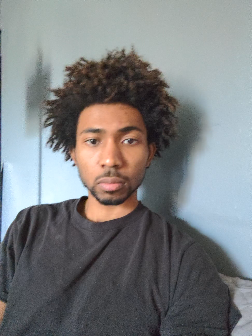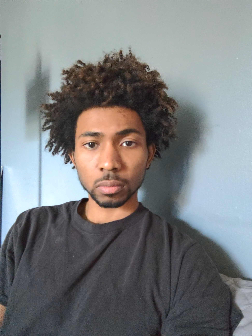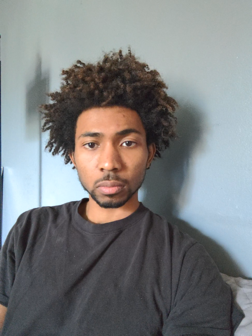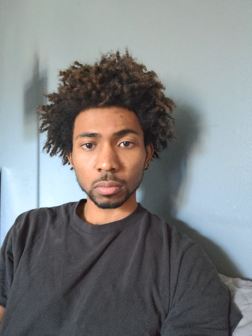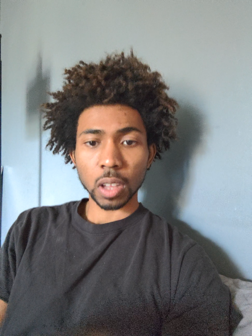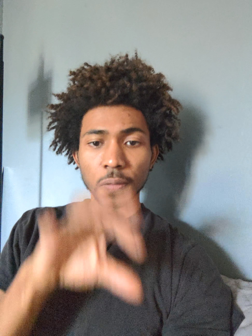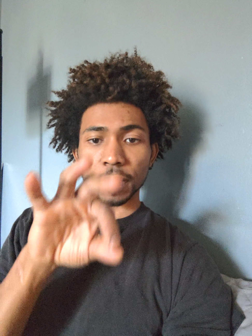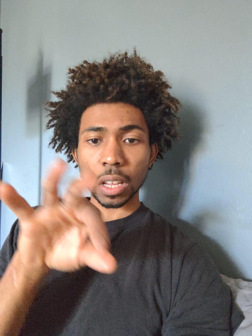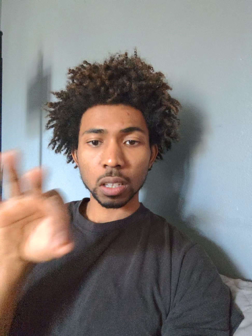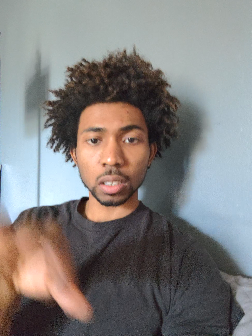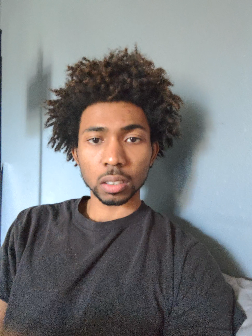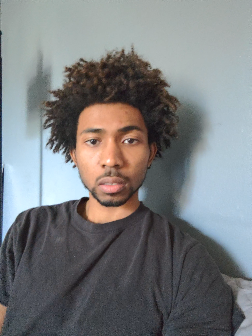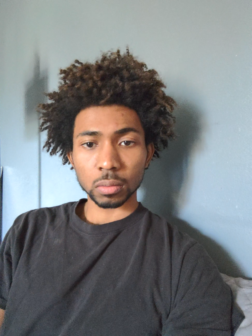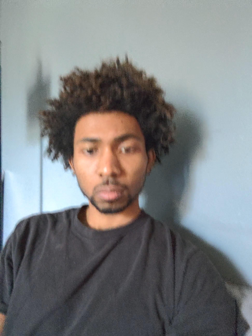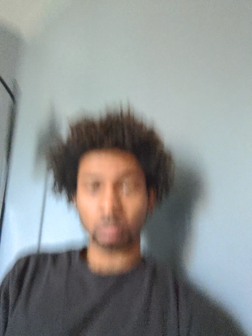french fries